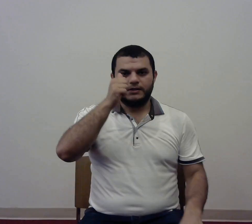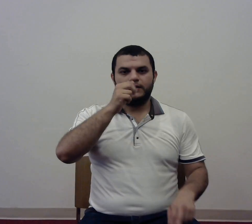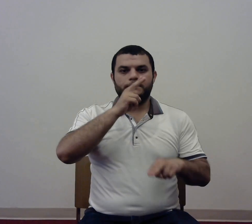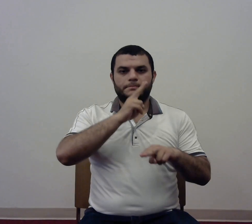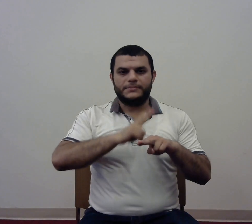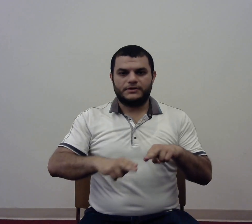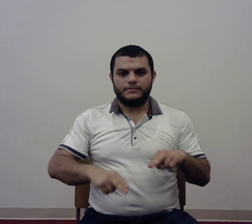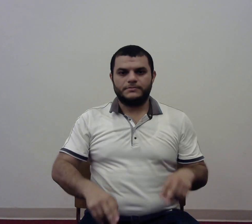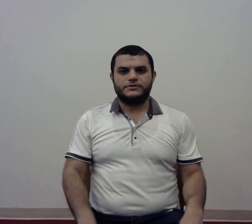bitmək